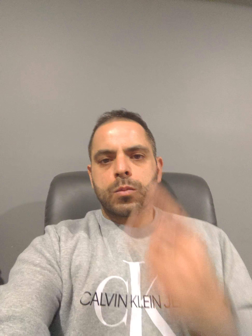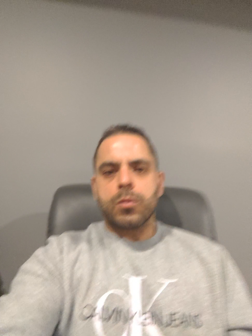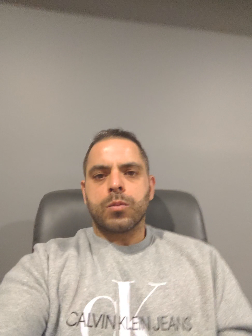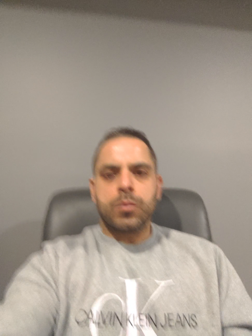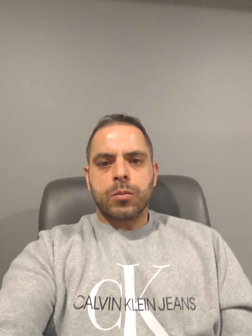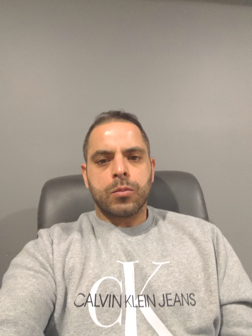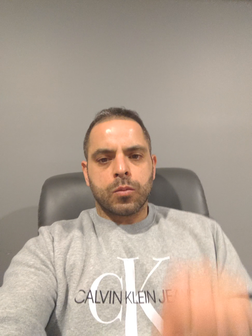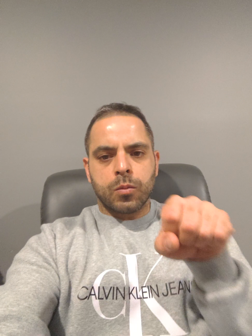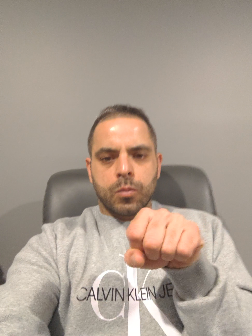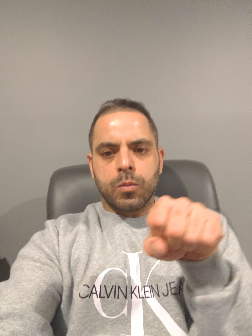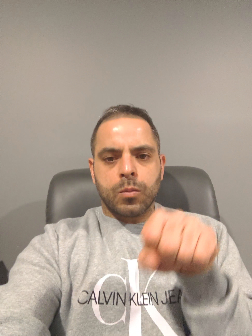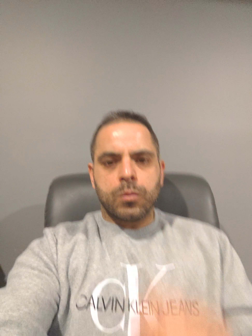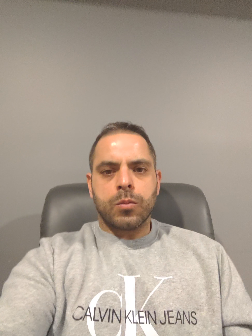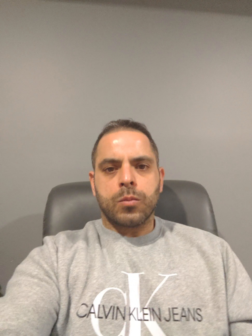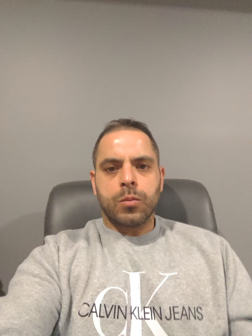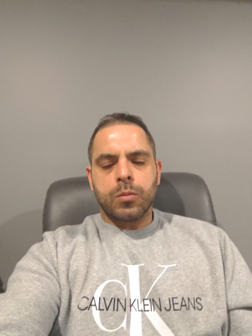shoe